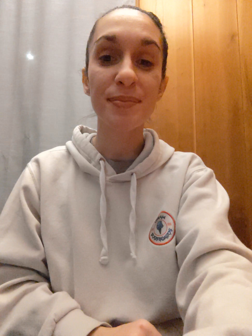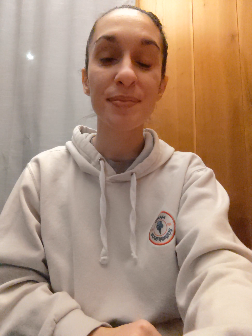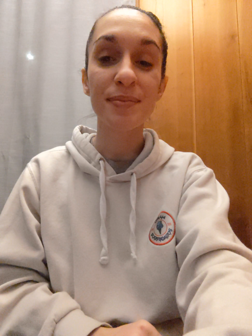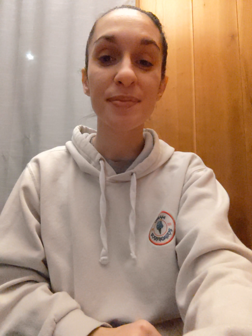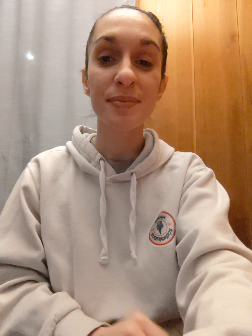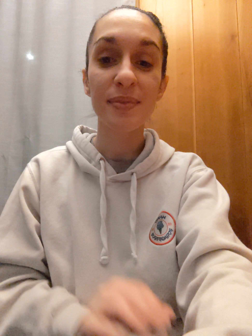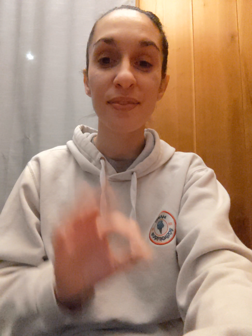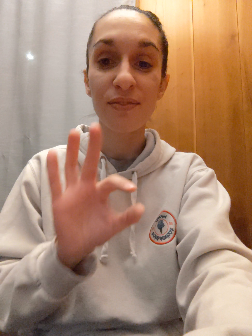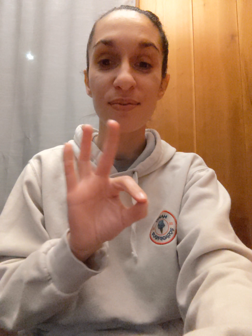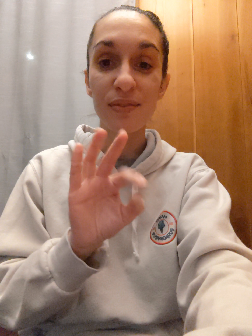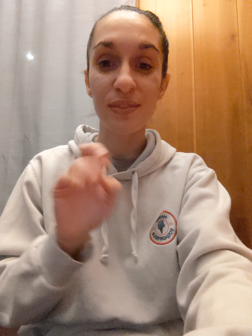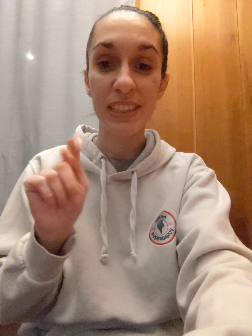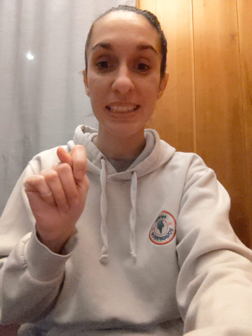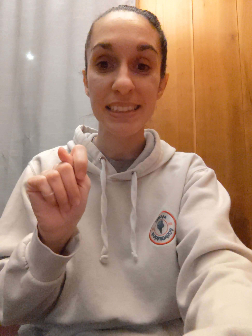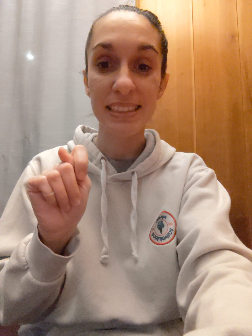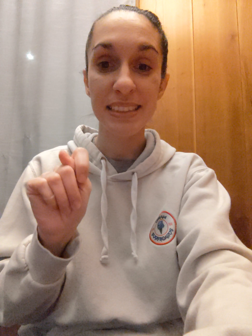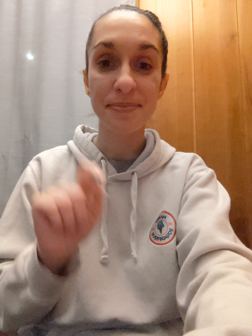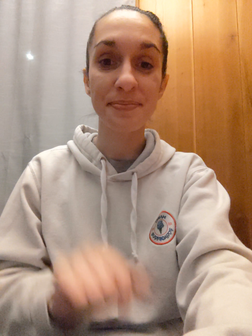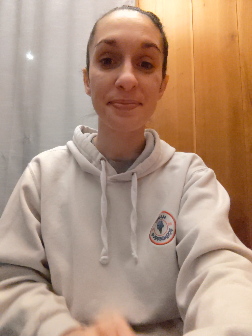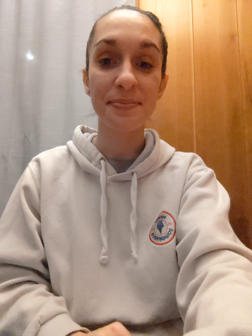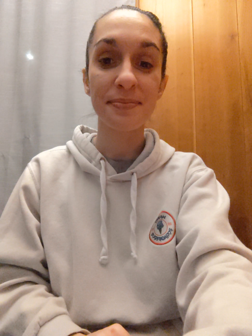feet